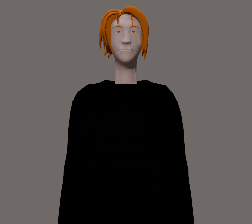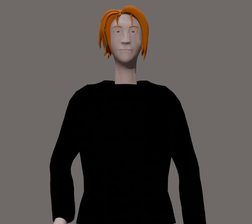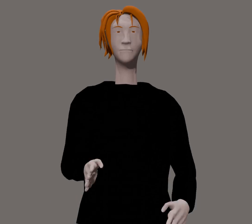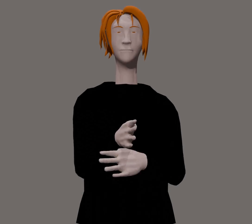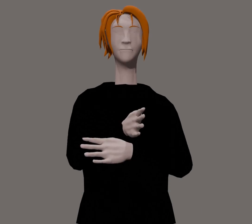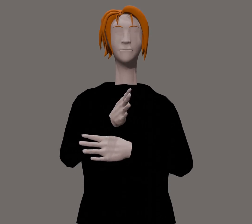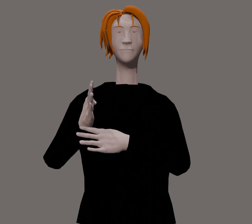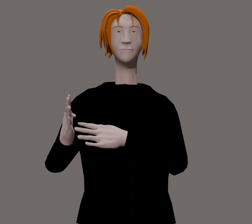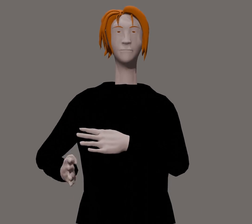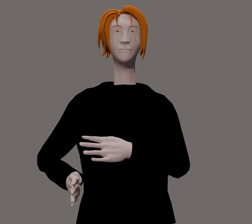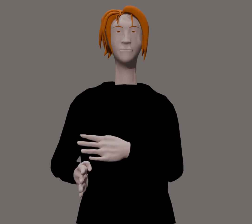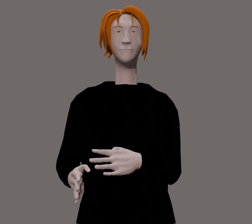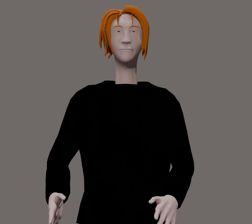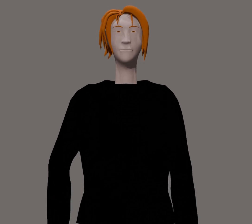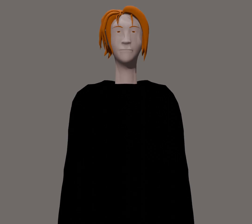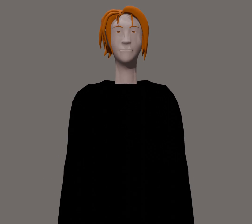Conclude